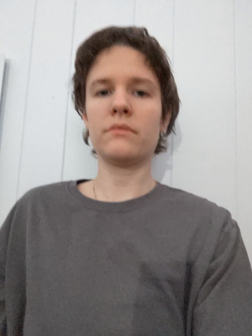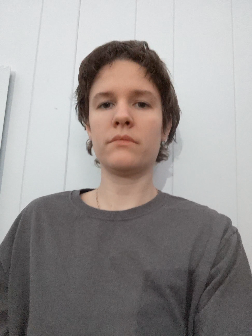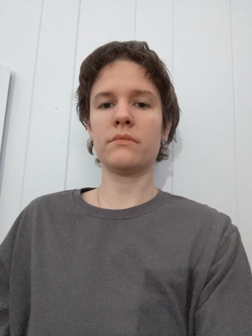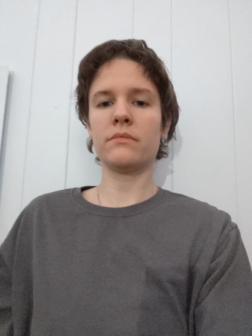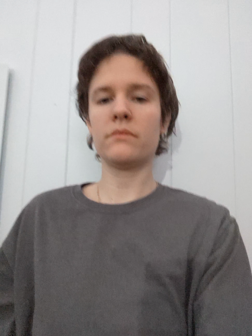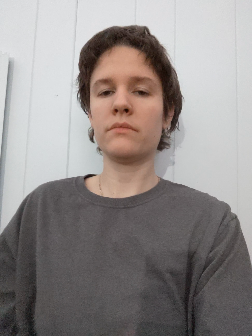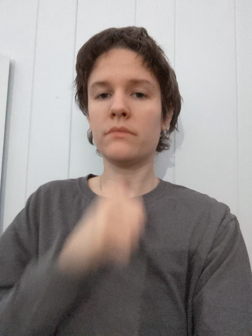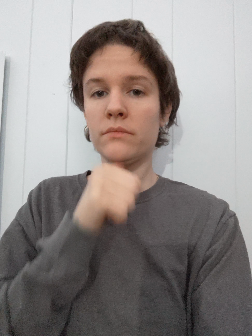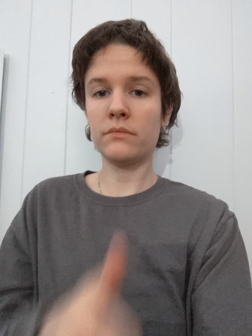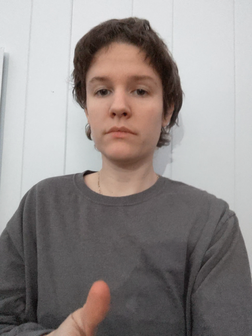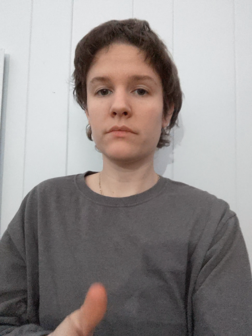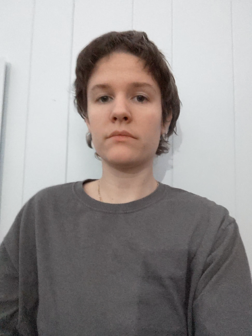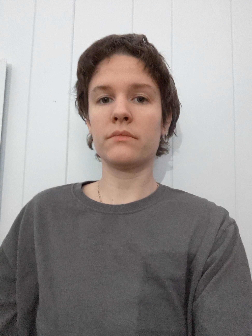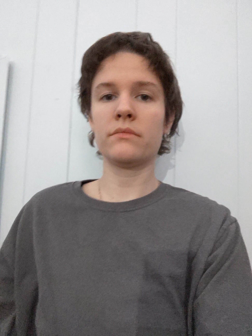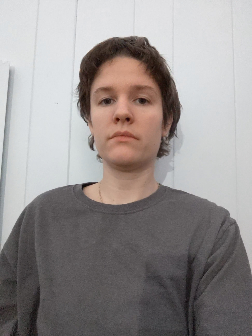not